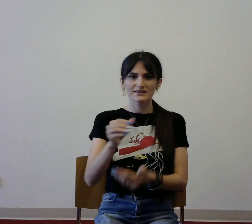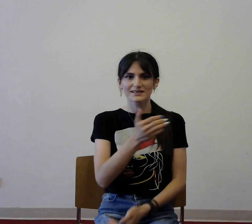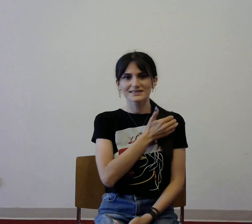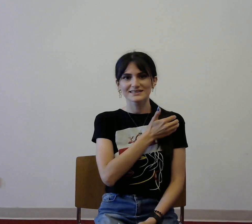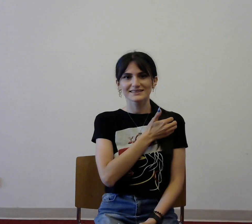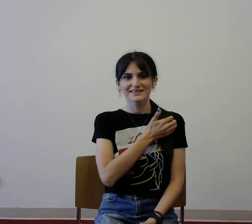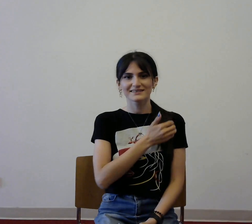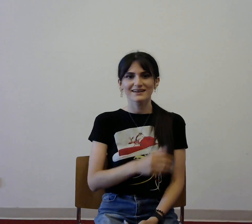istəmək